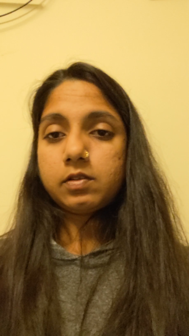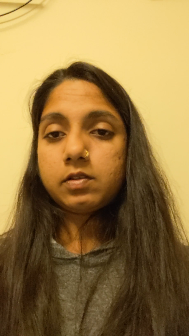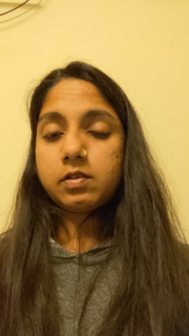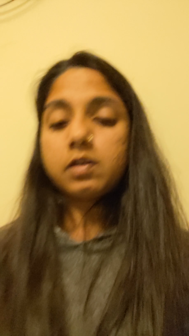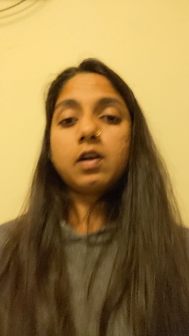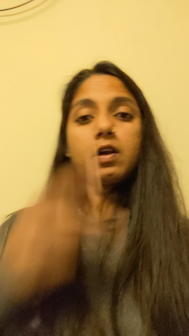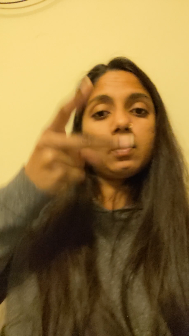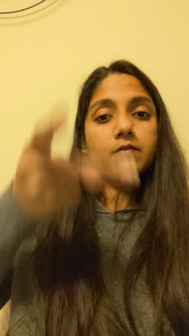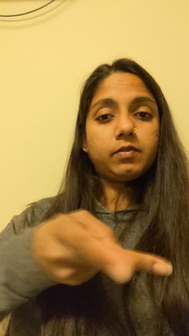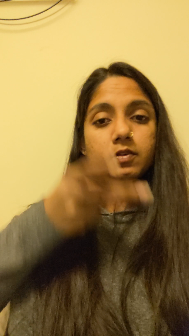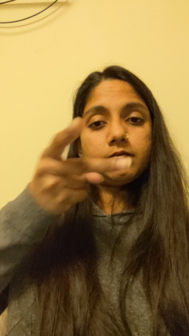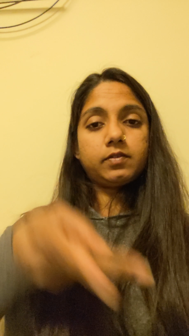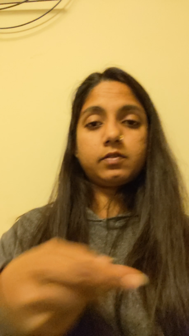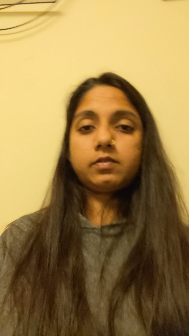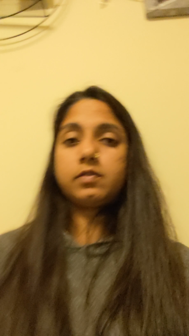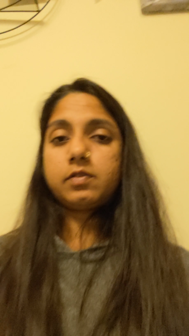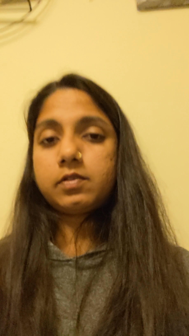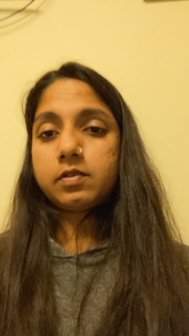careful